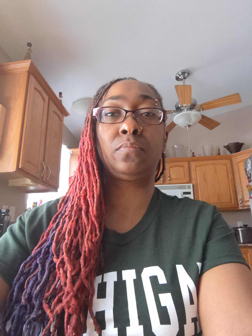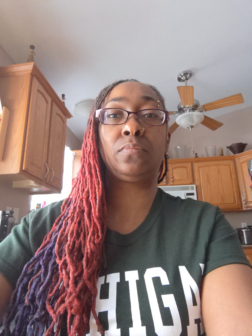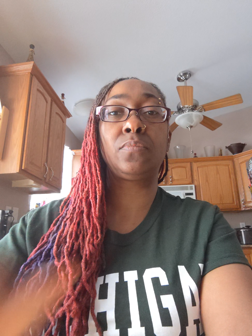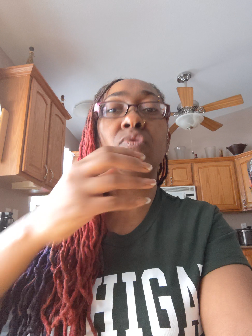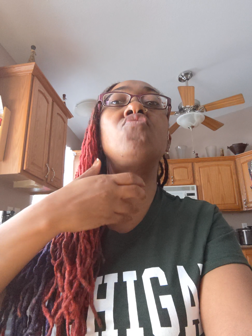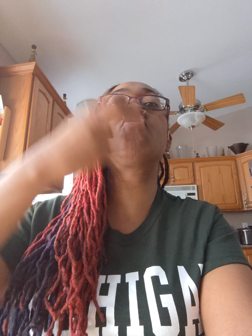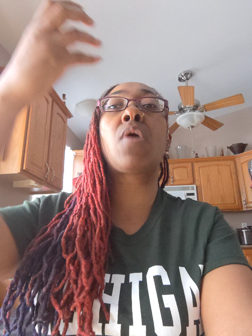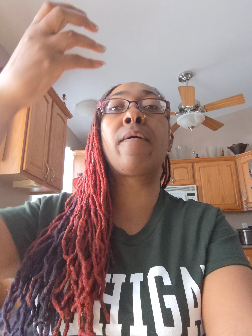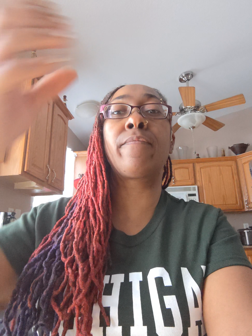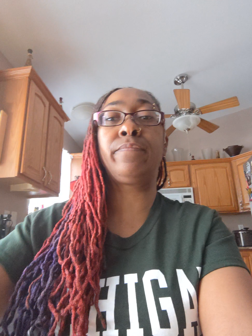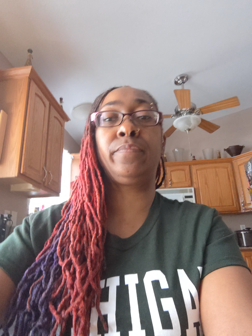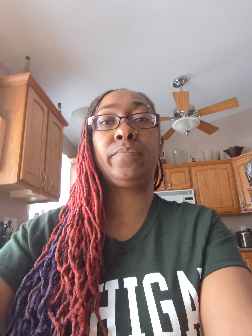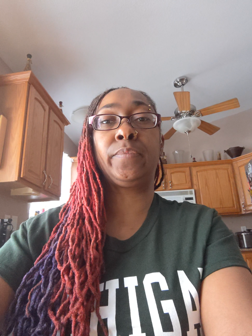giraffe